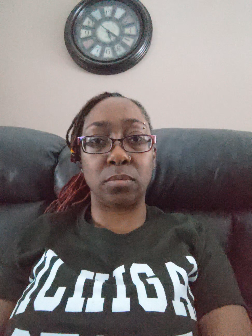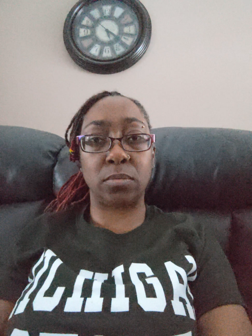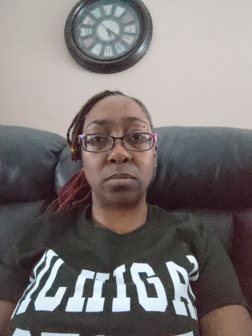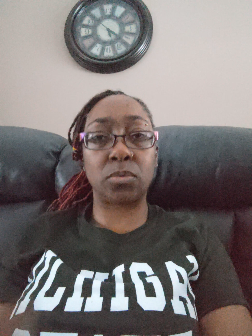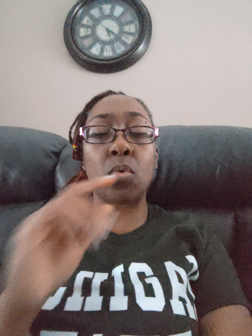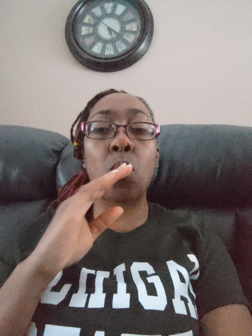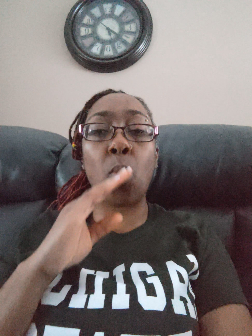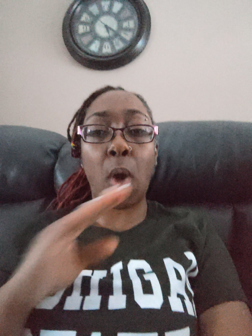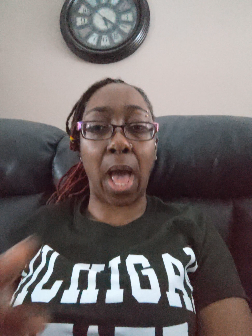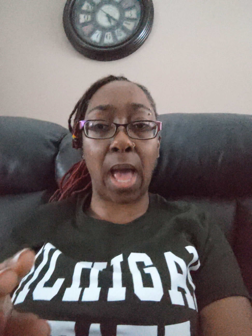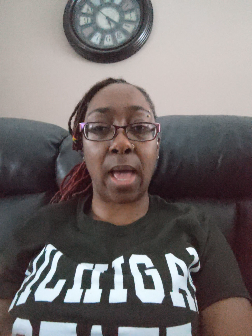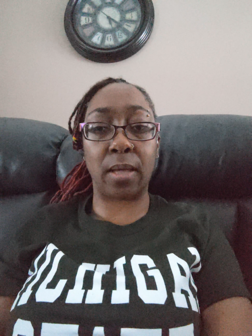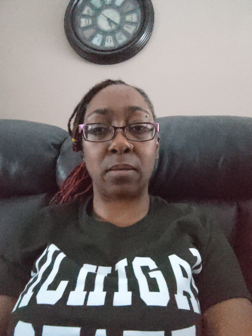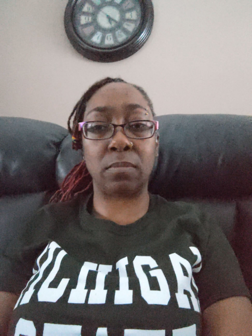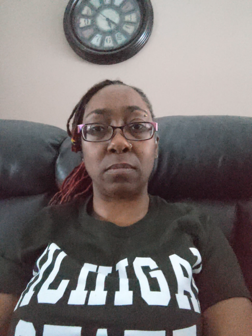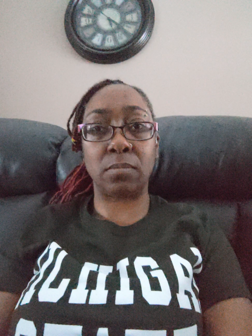quiet